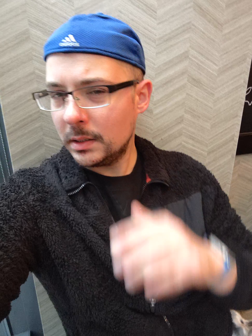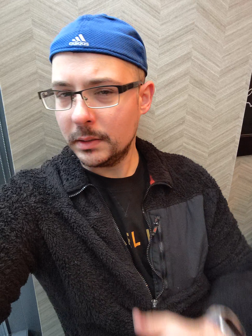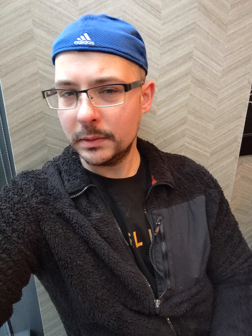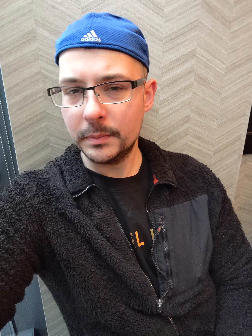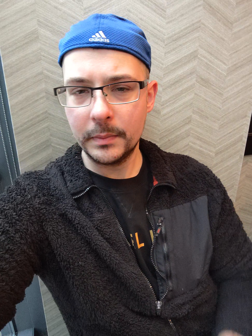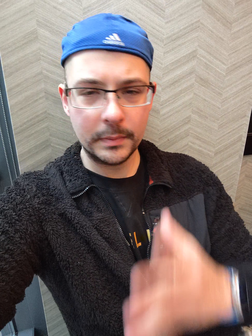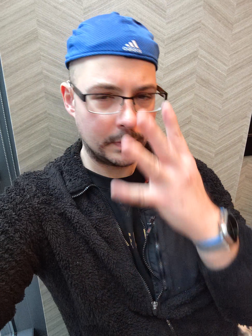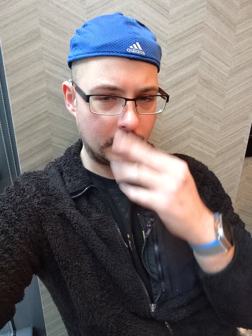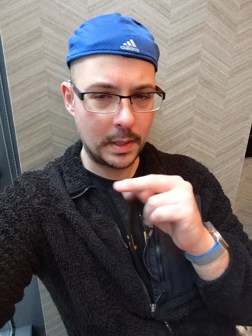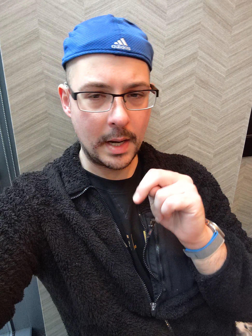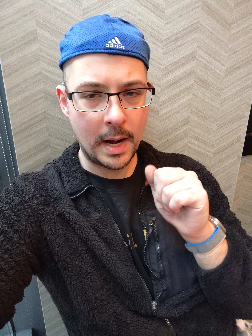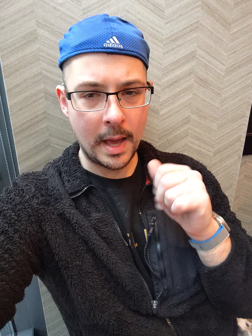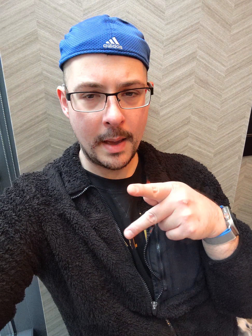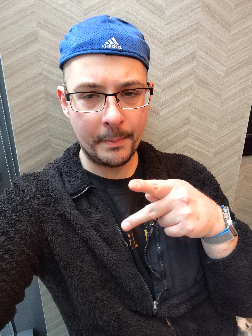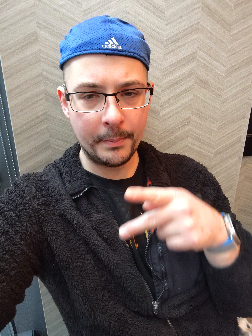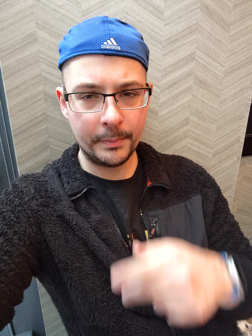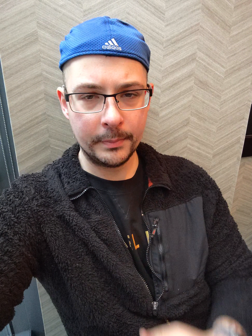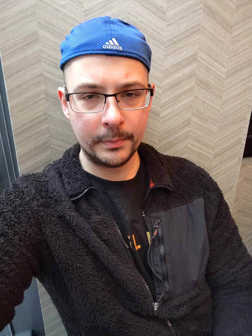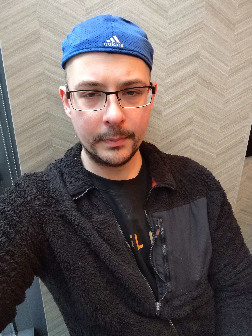nap